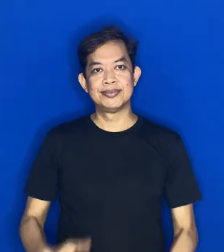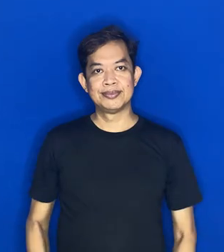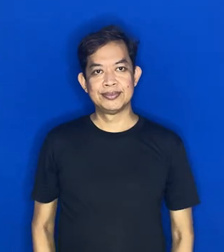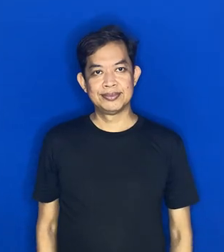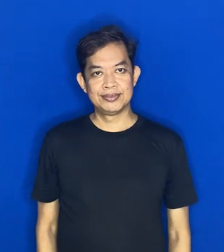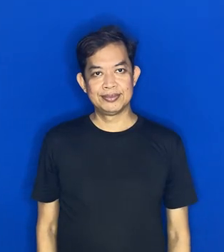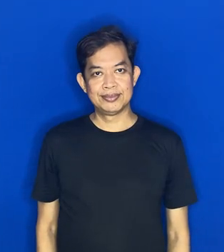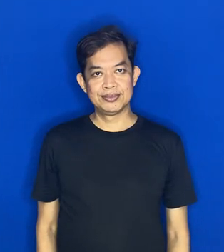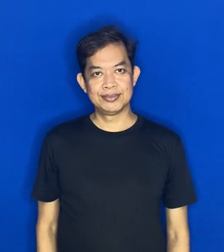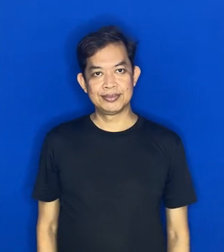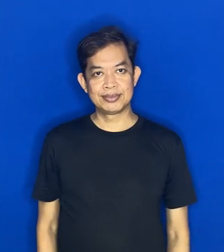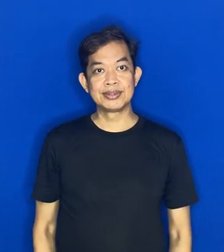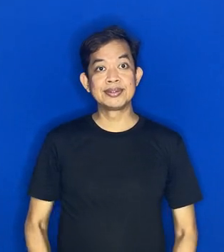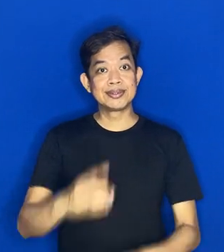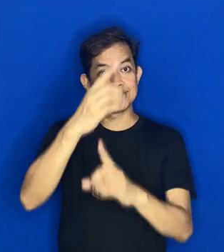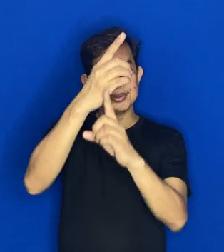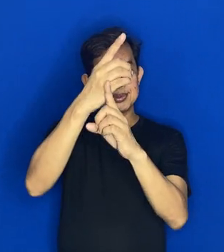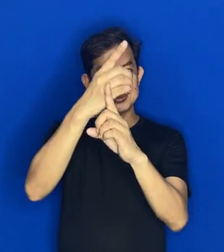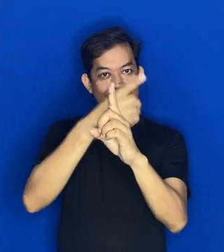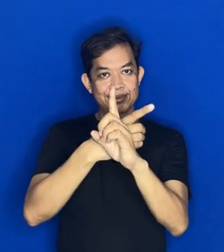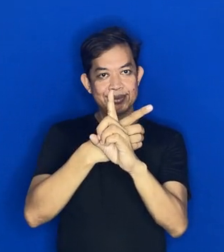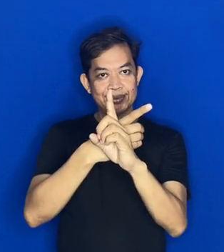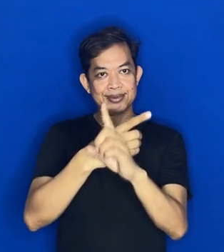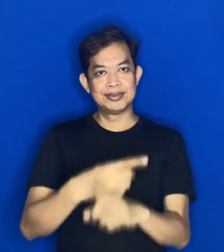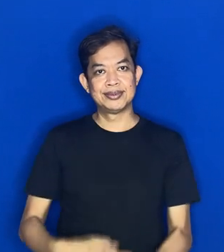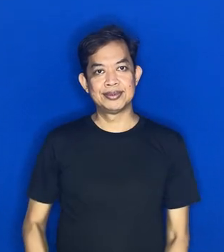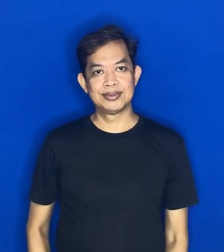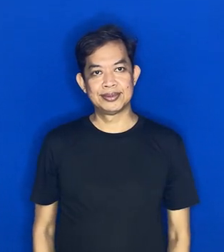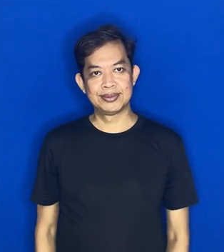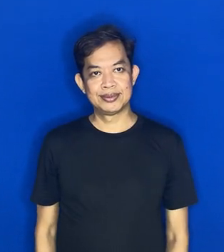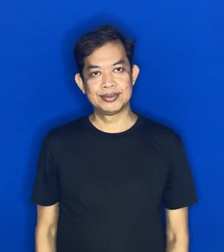december